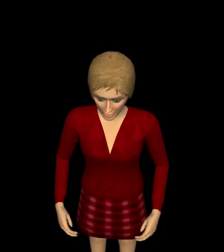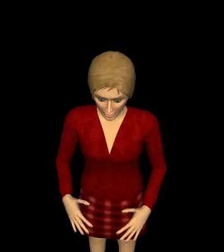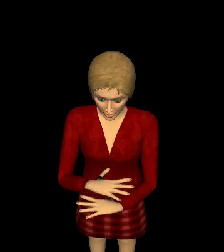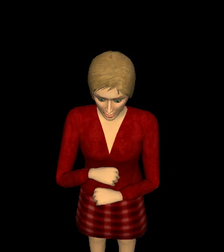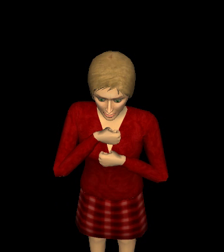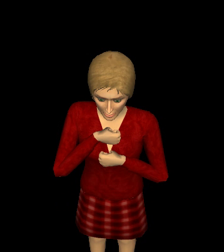يعترف